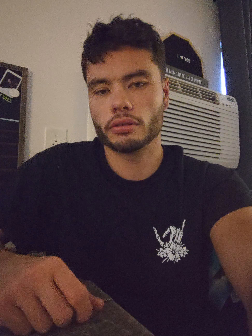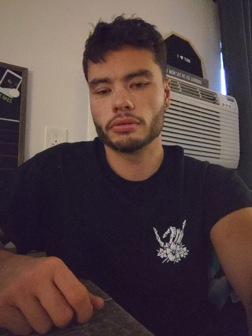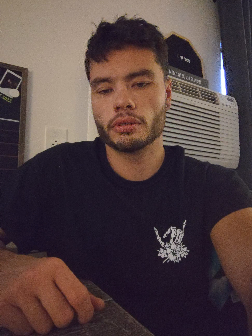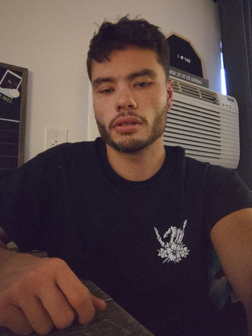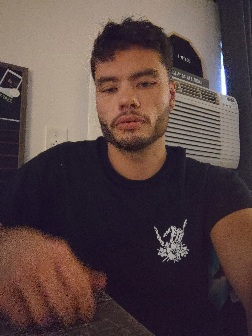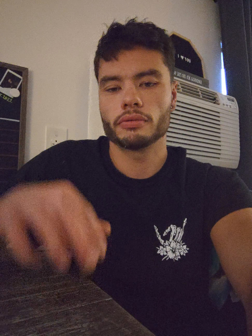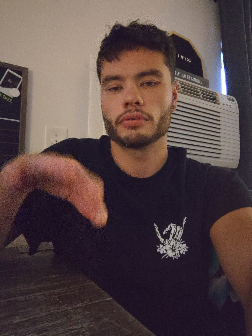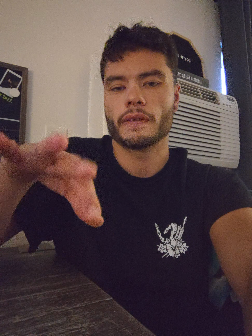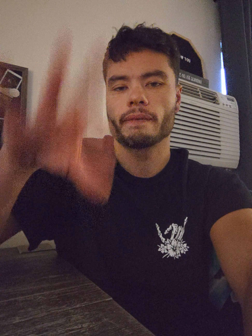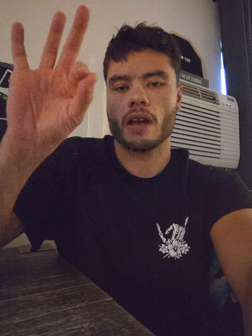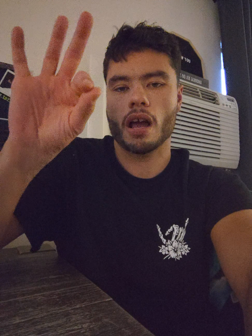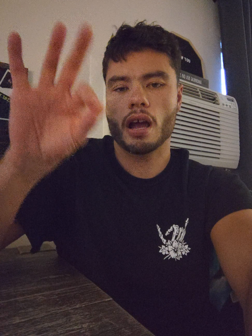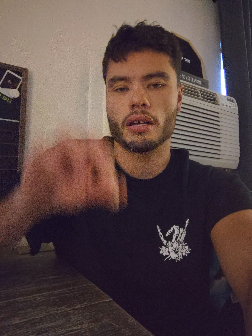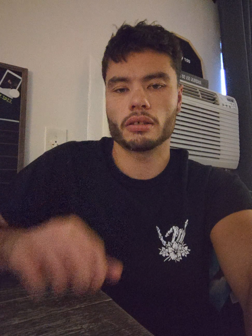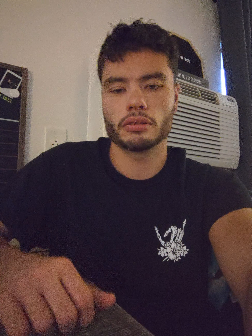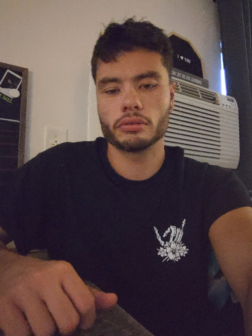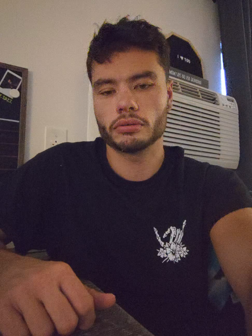find